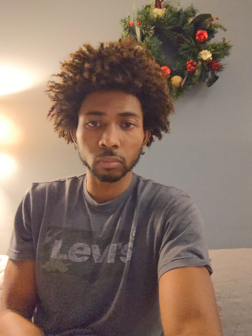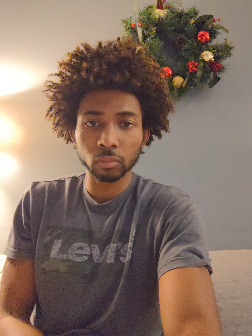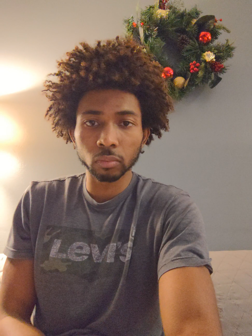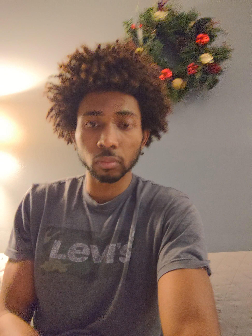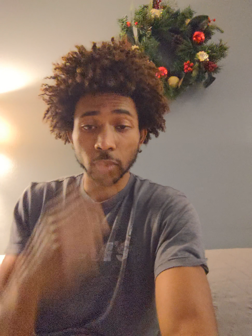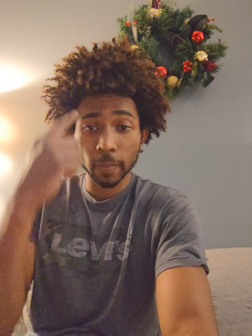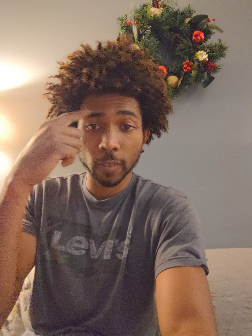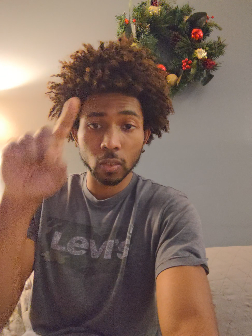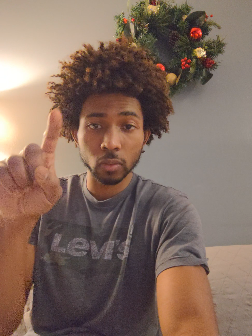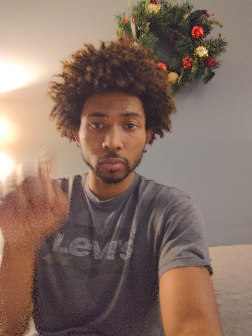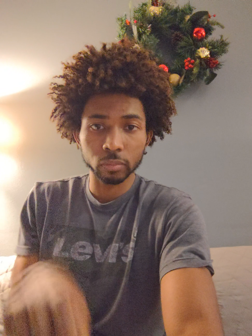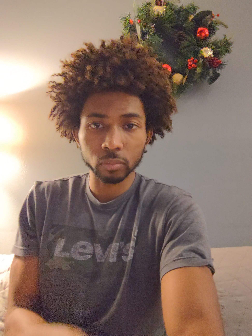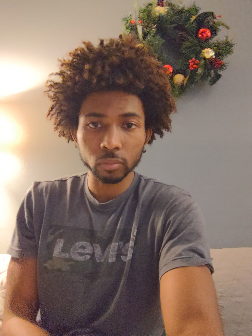for